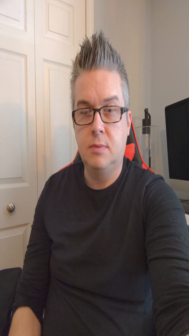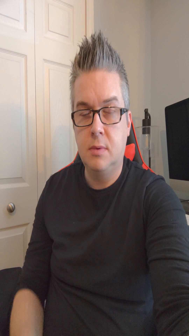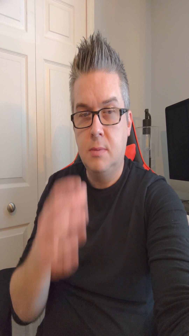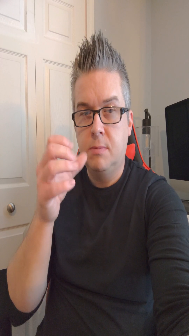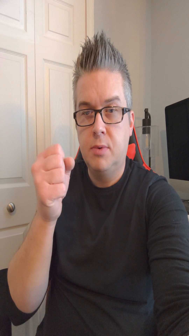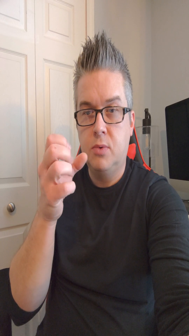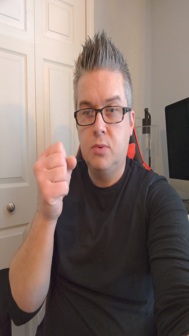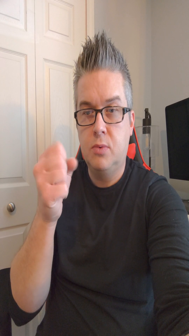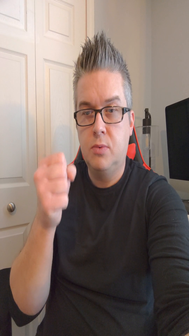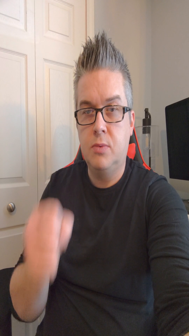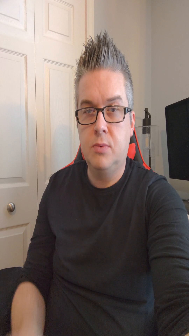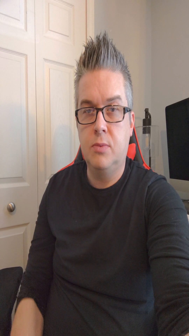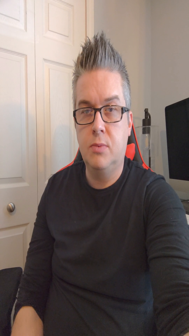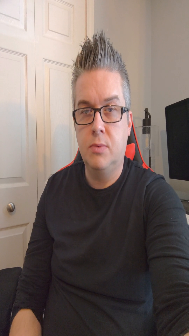milk